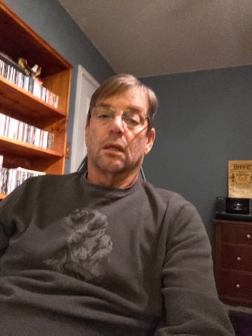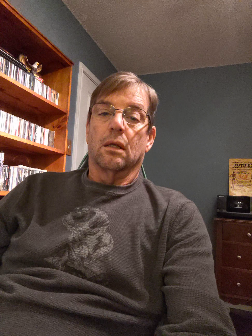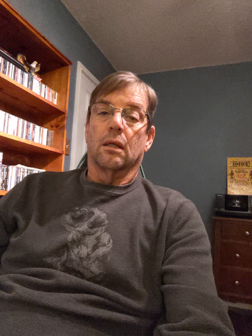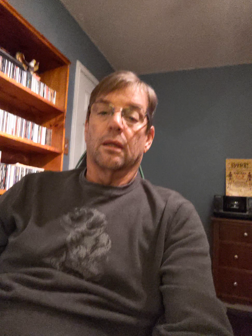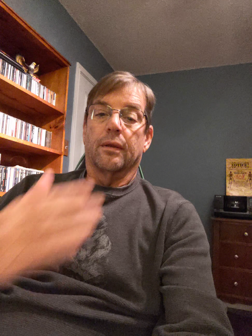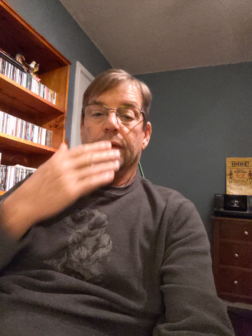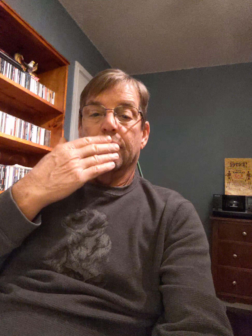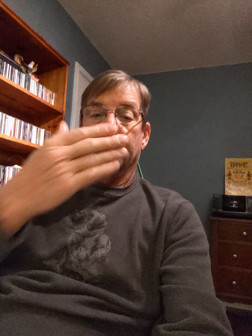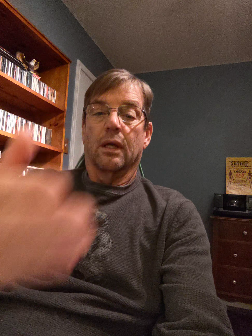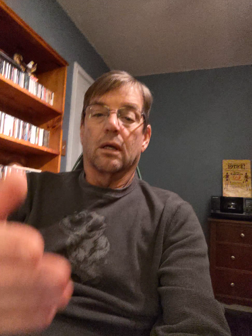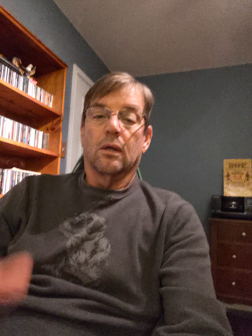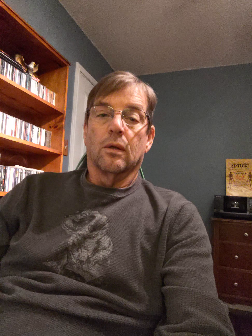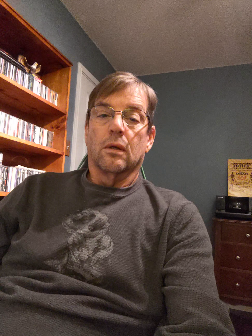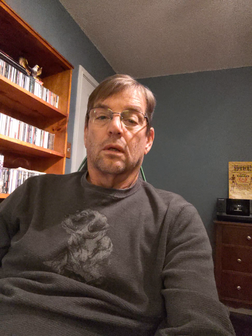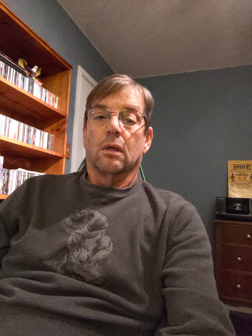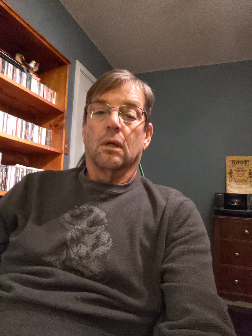thank you